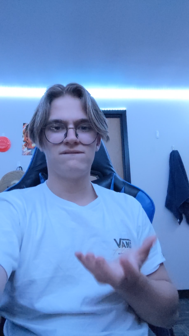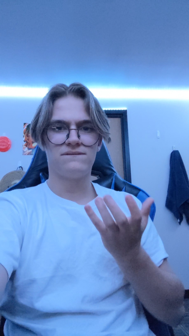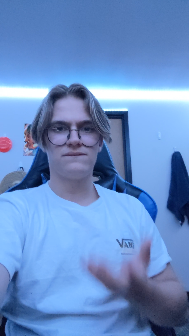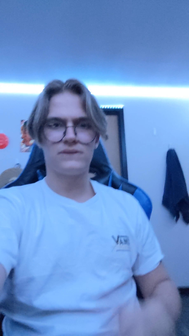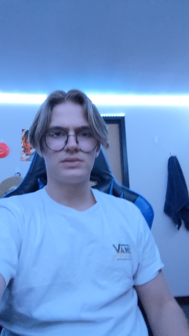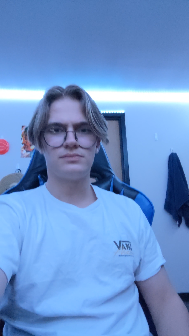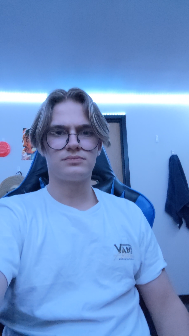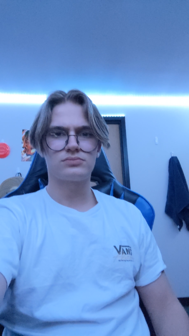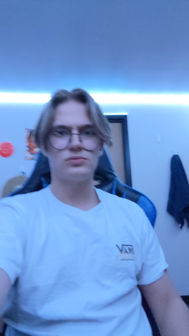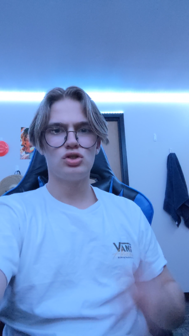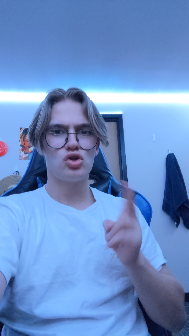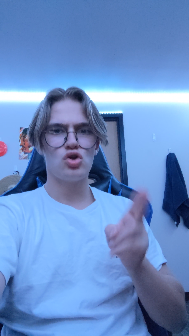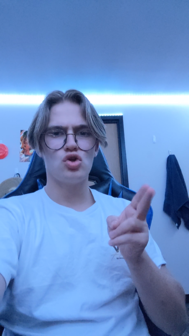hurry